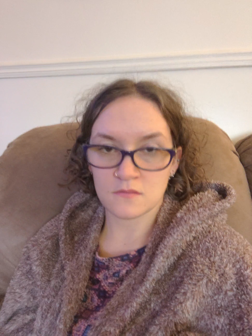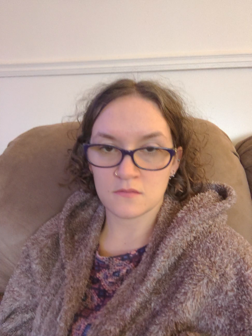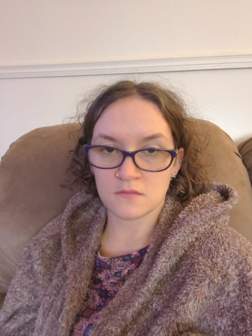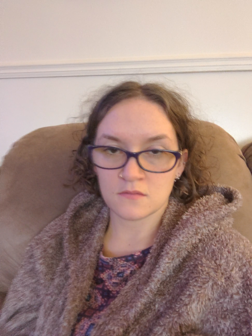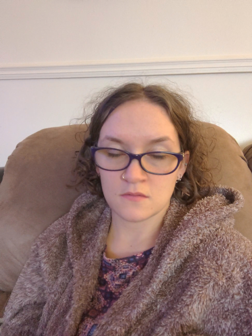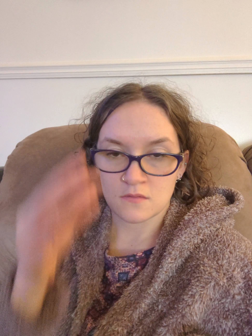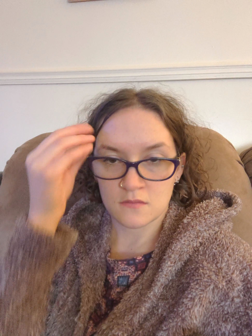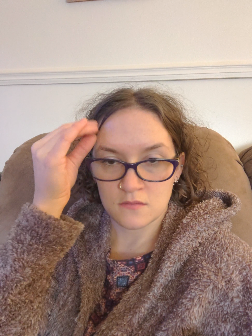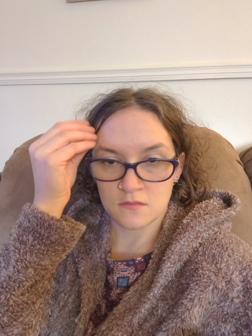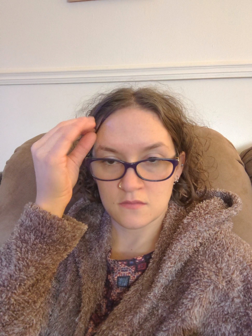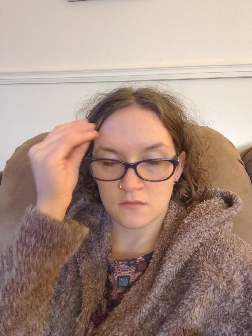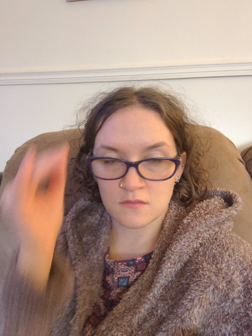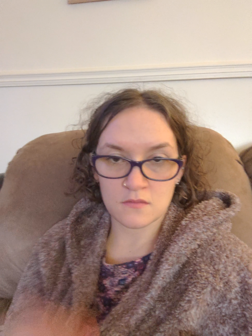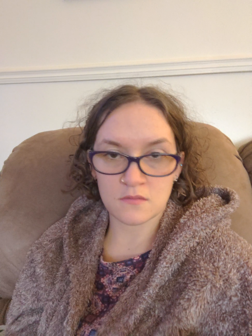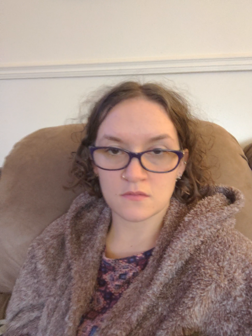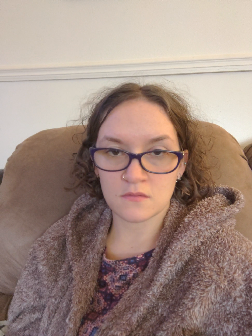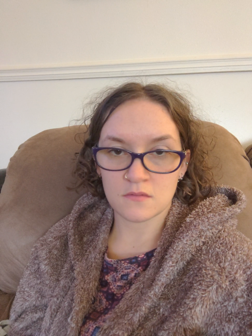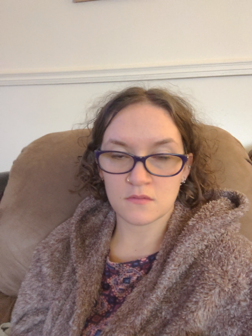think